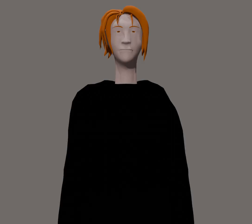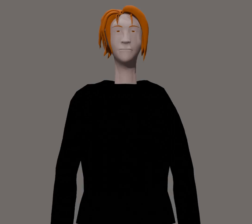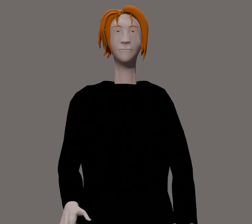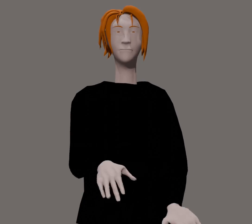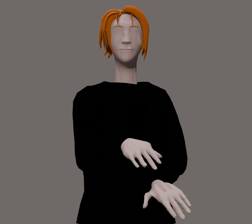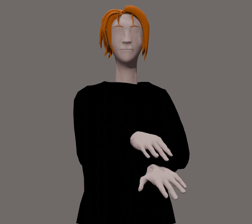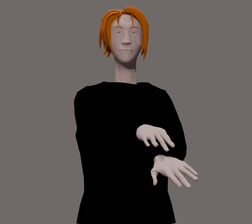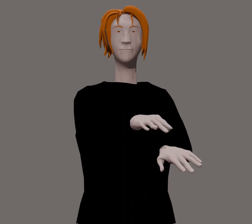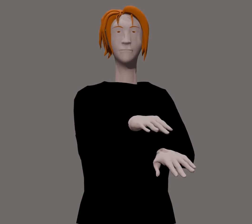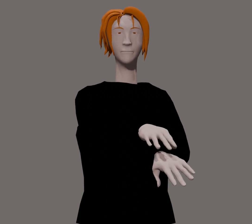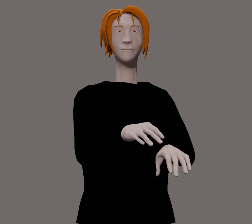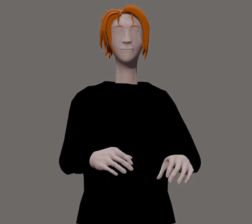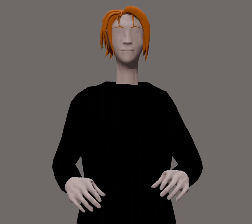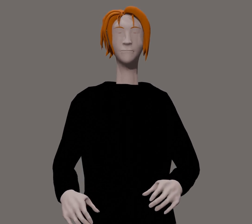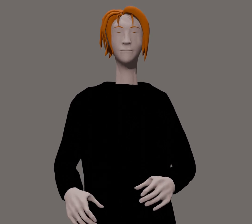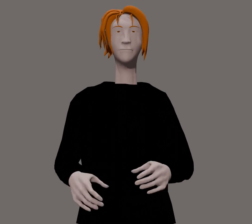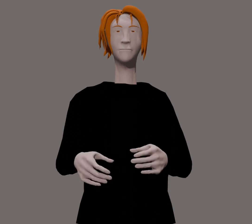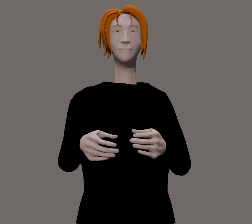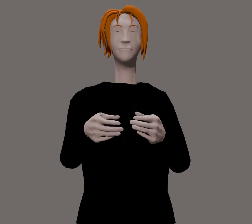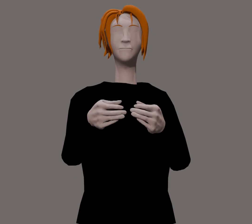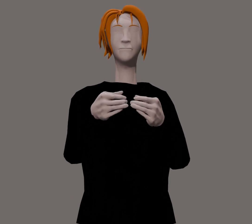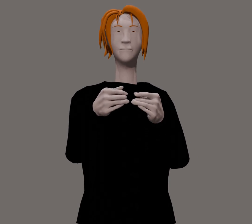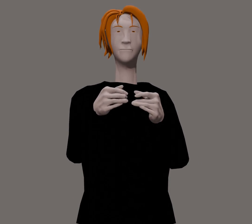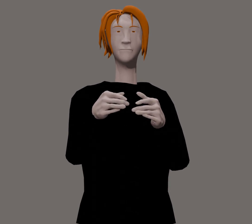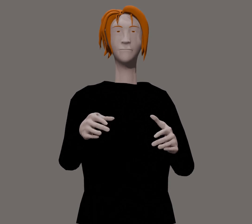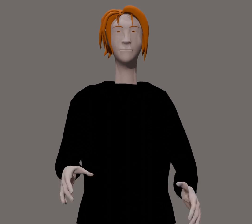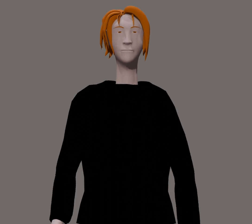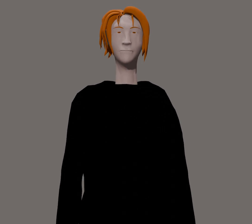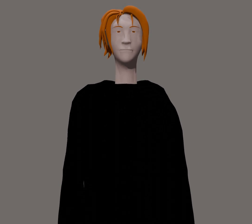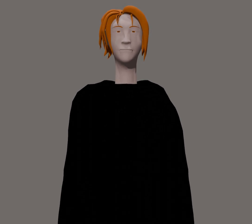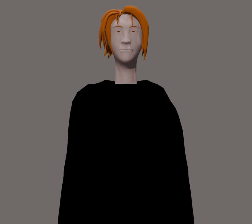SG ASL Cone Traffic CC